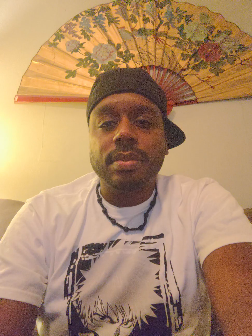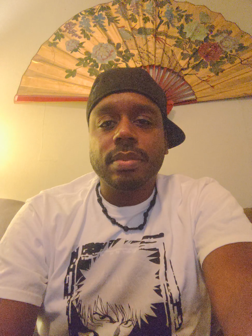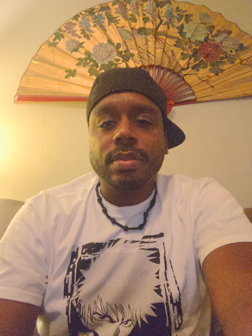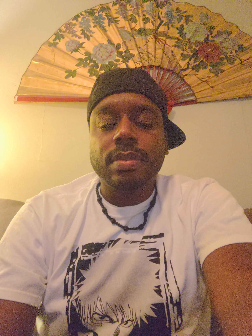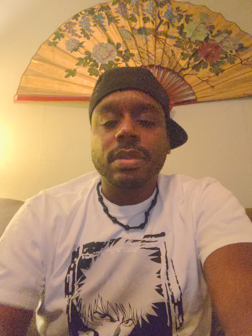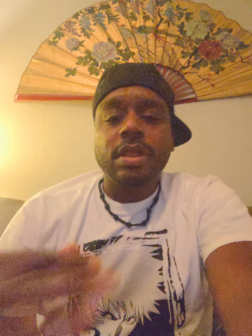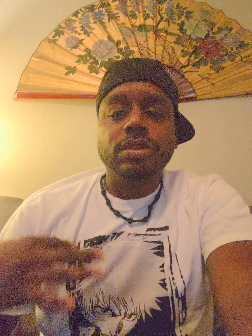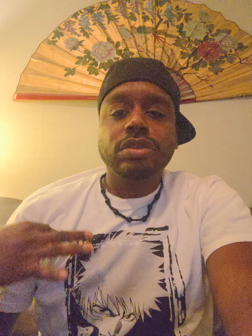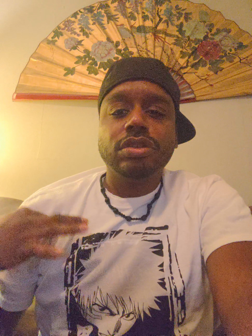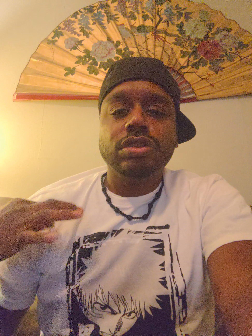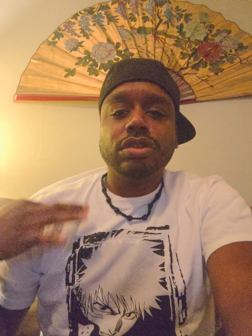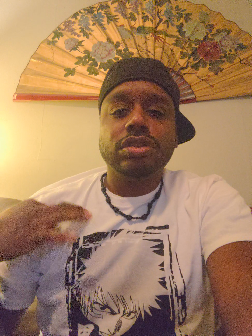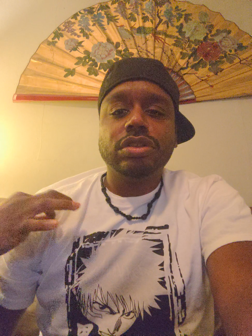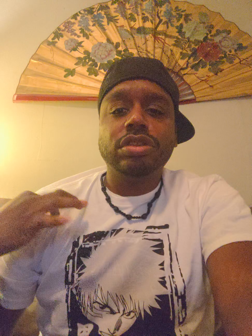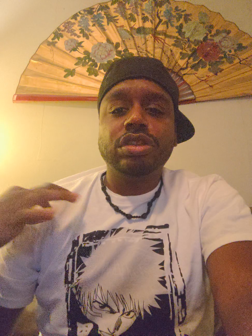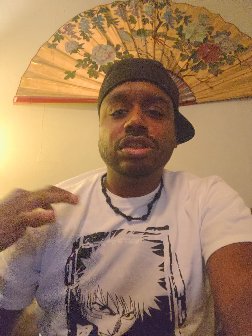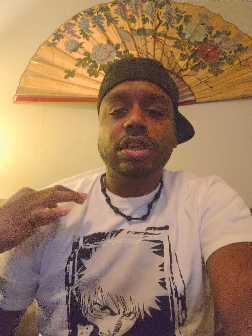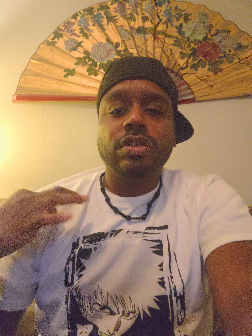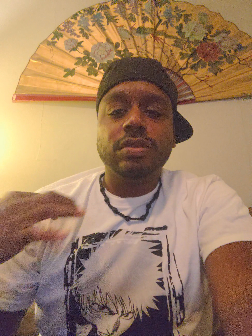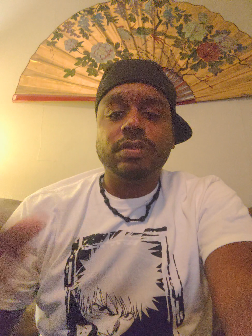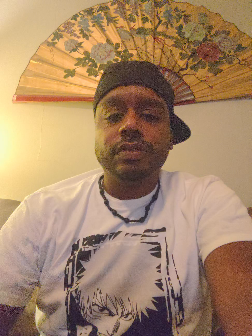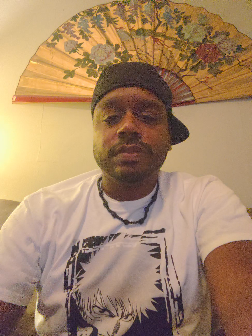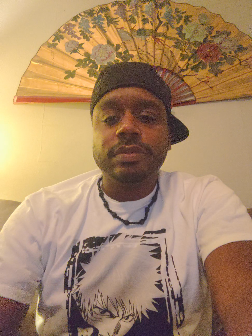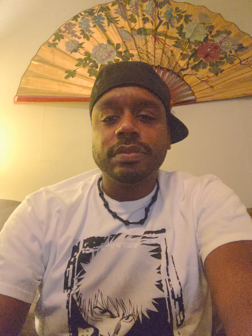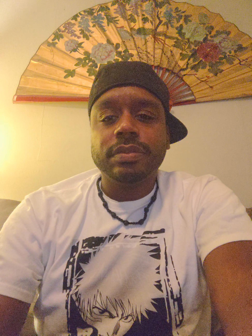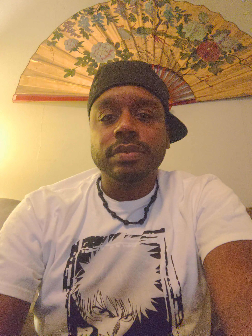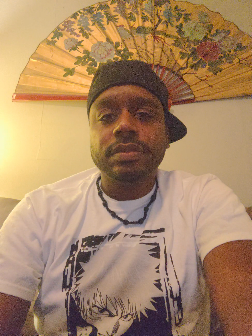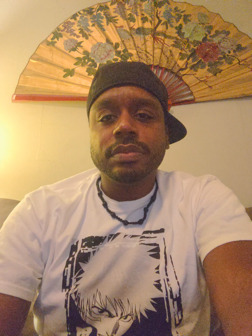shirt